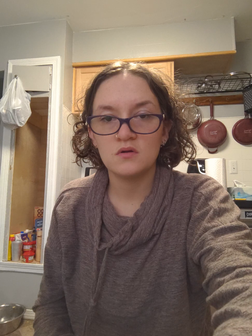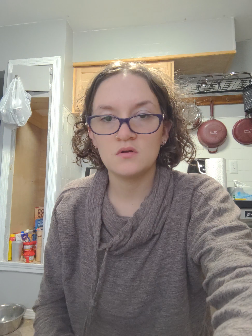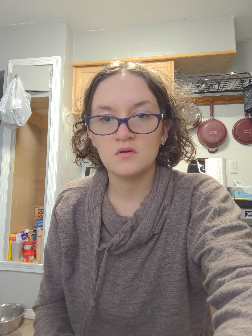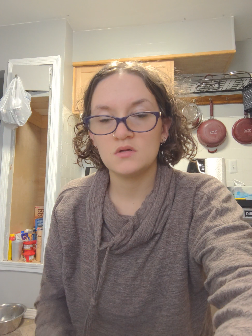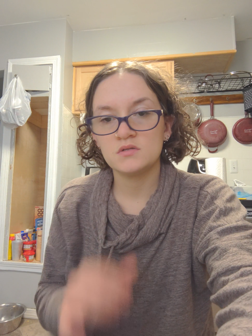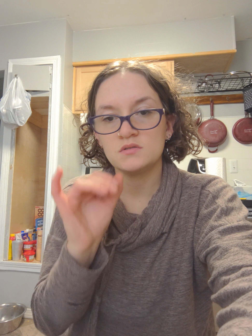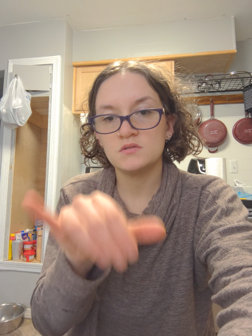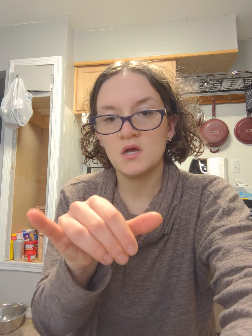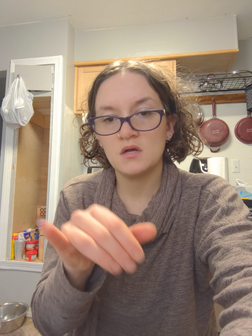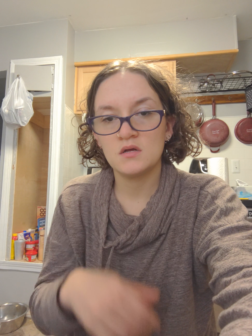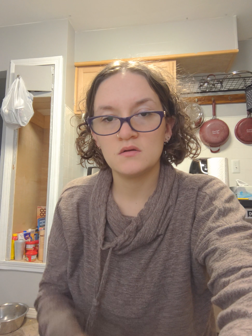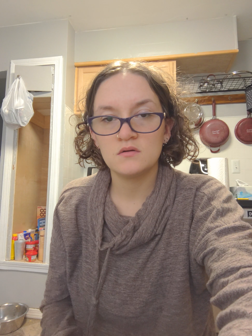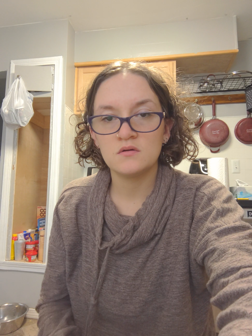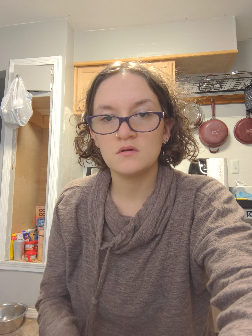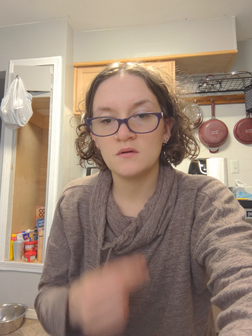stay